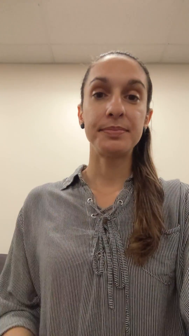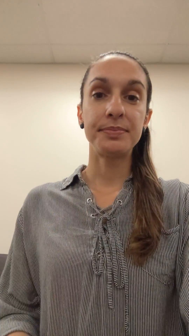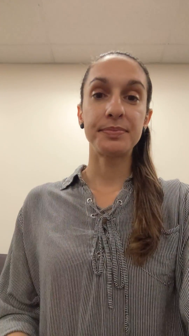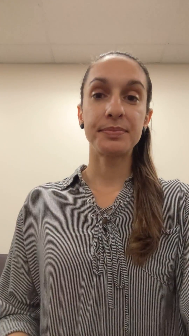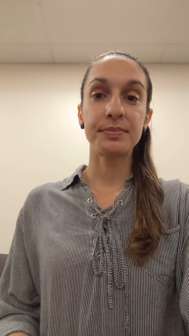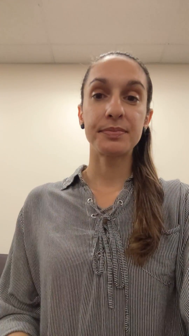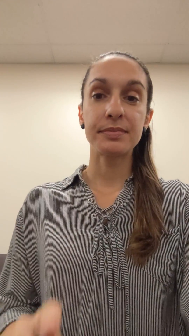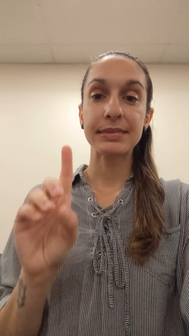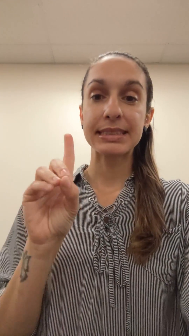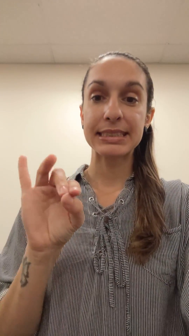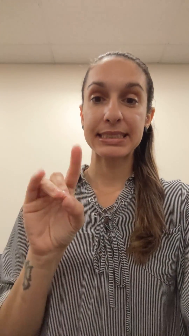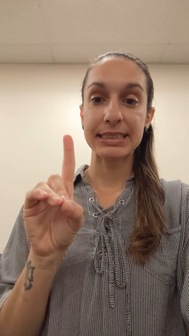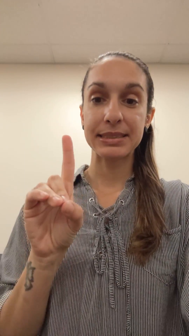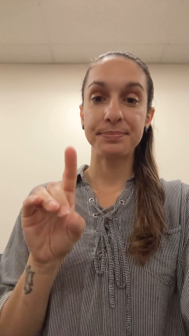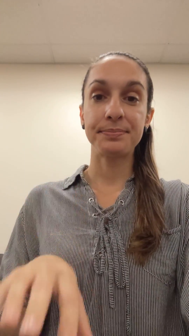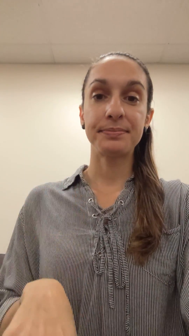did